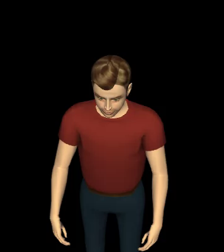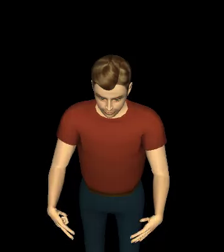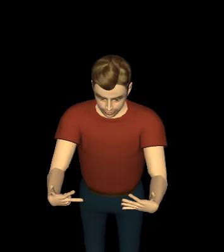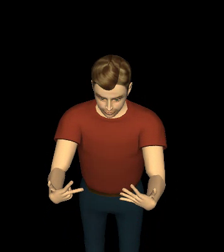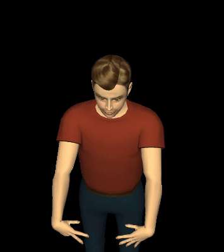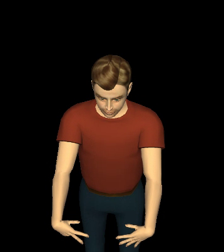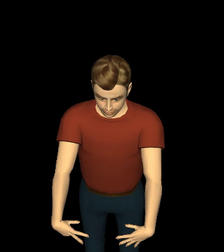18